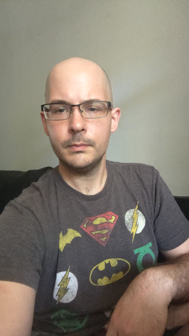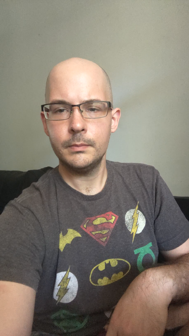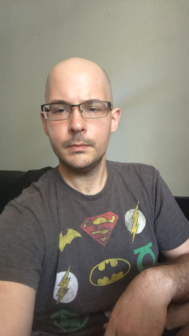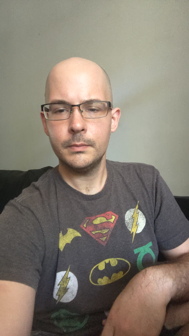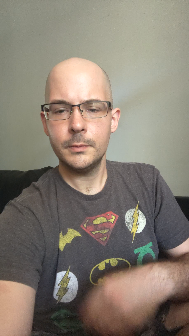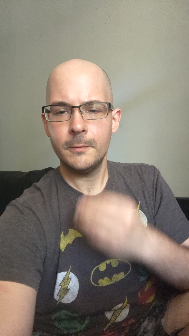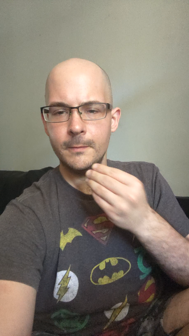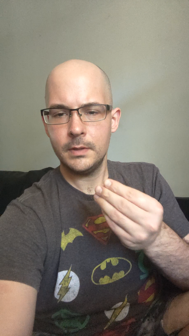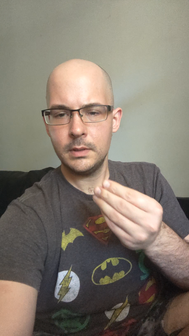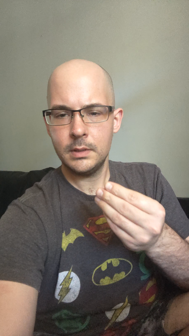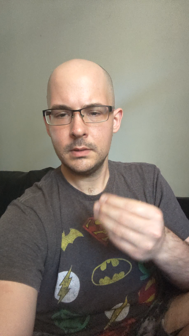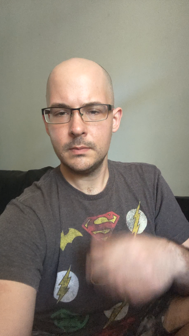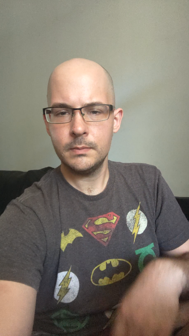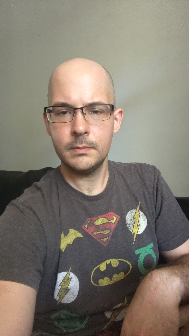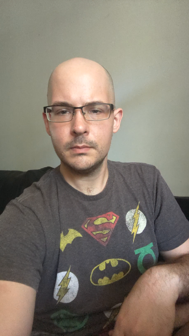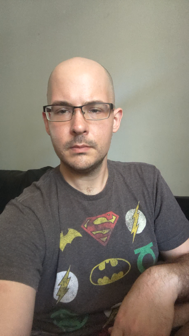feed